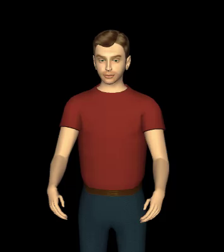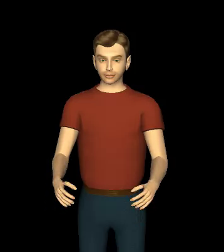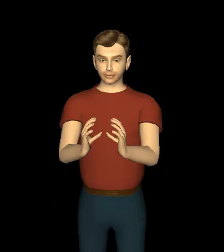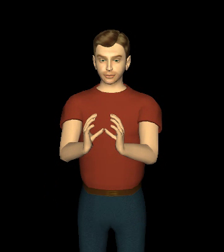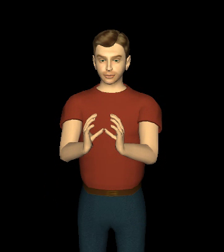أرض